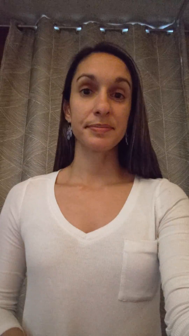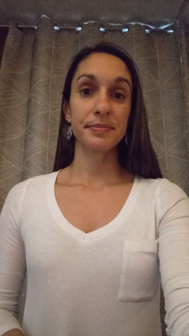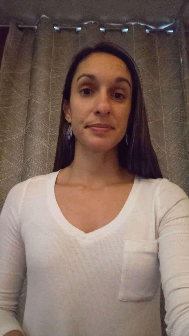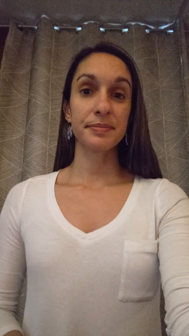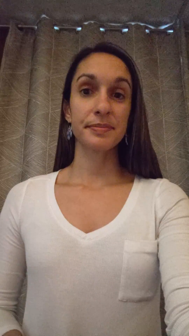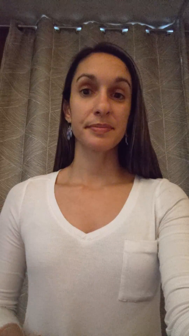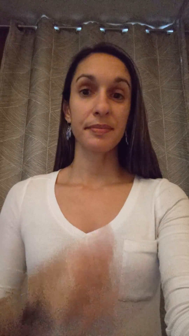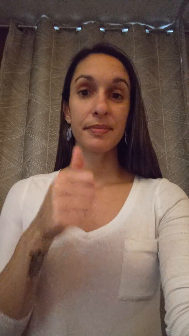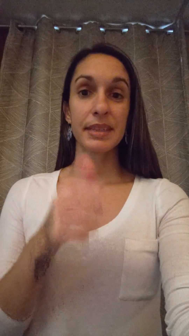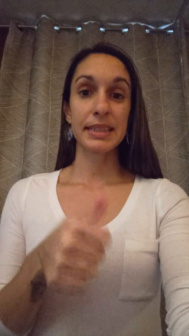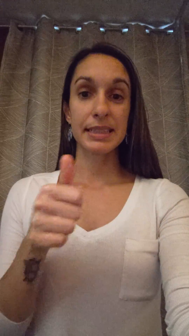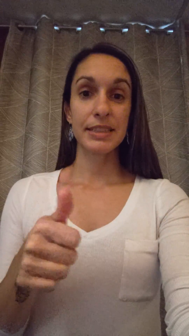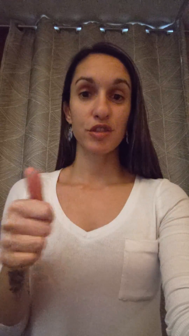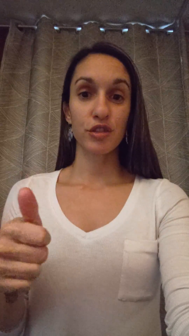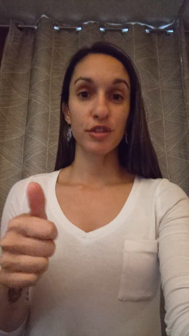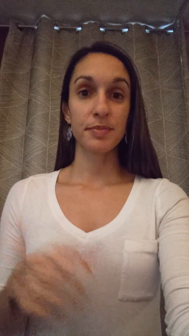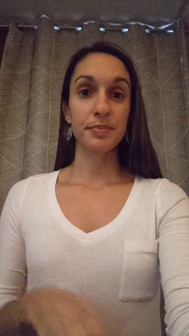each